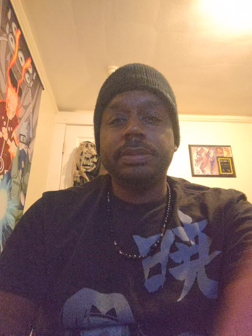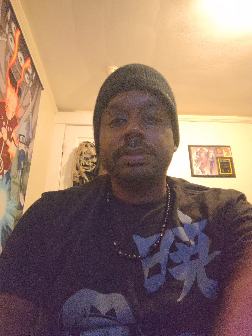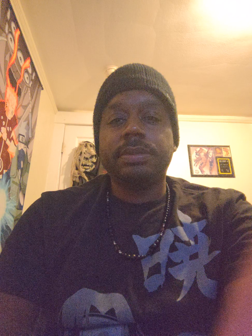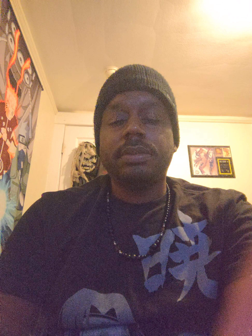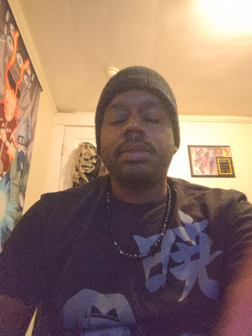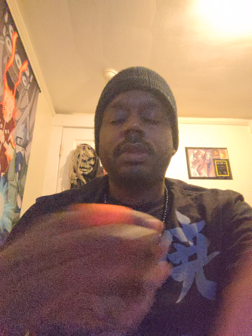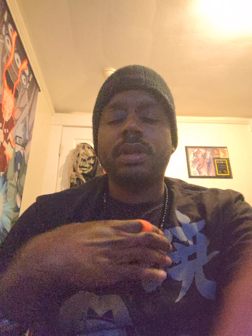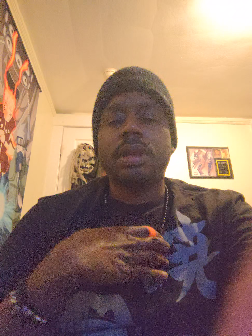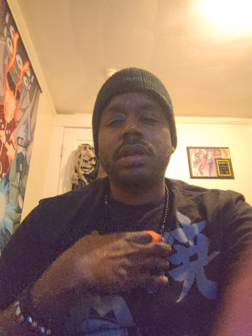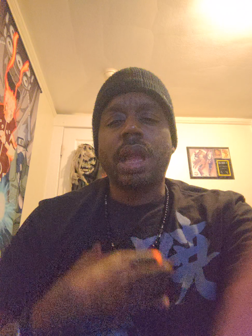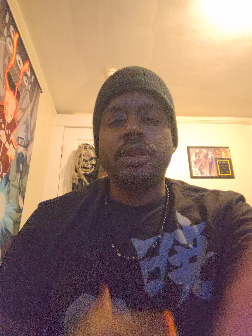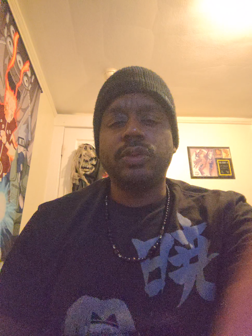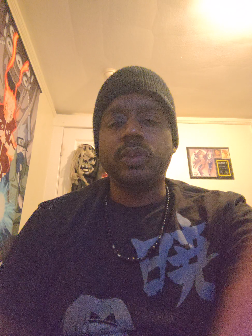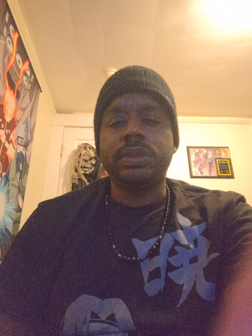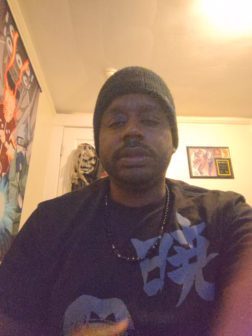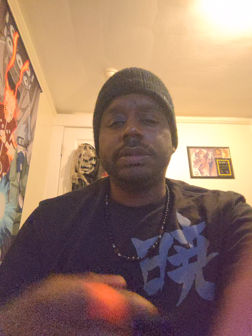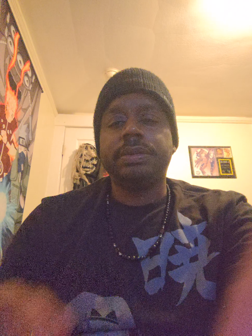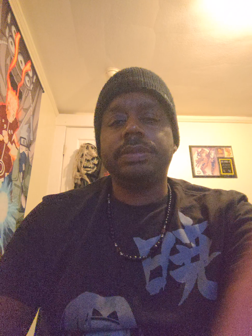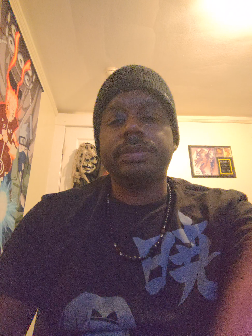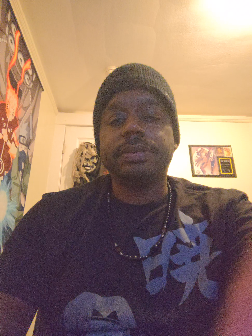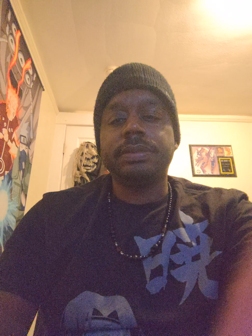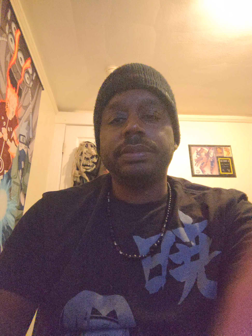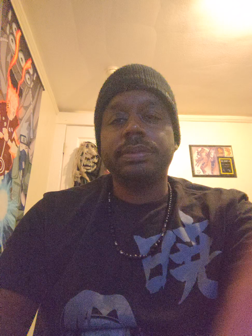hungry